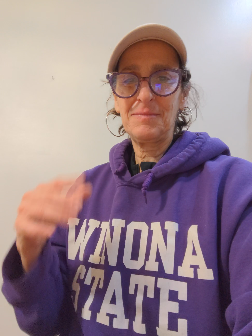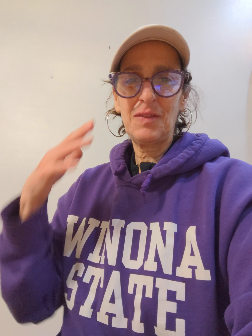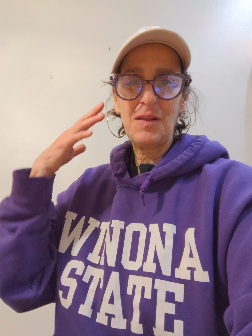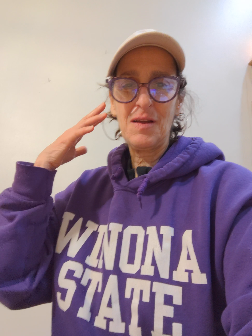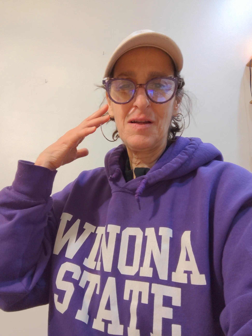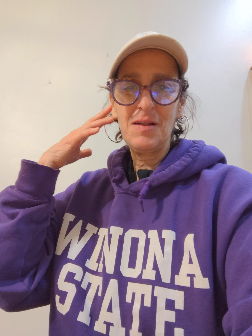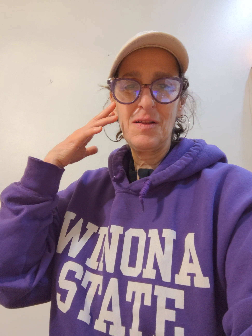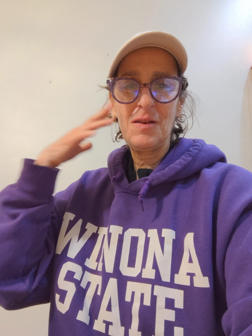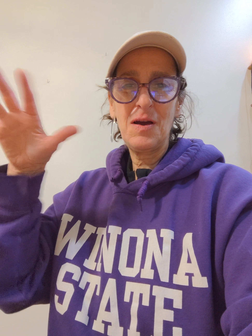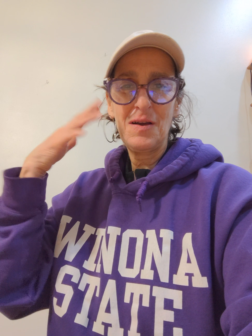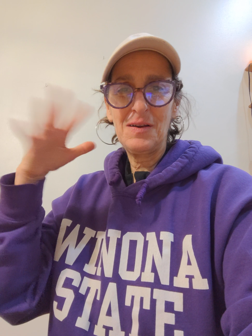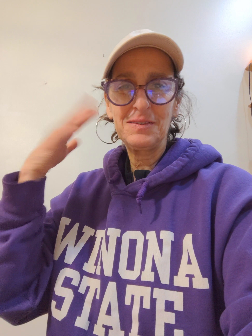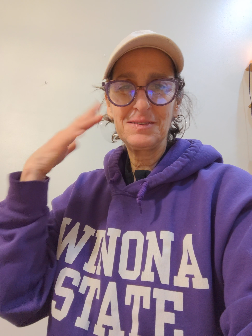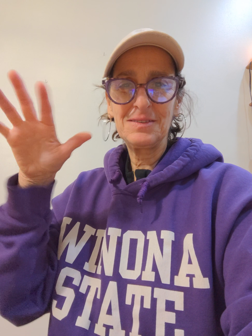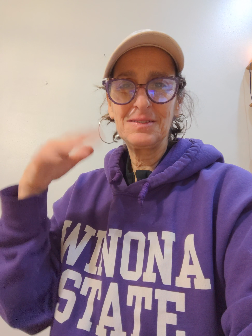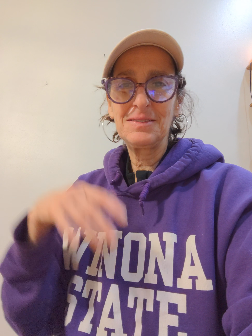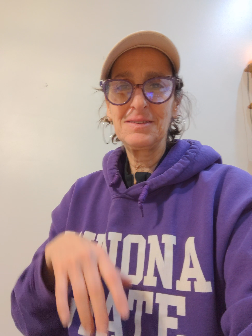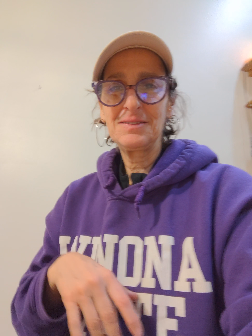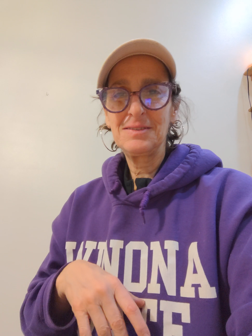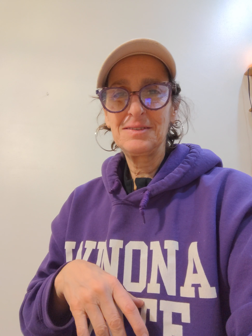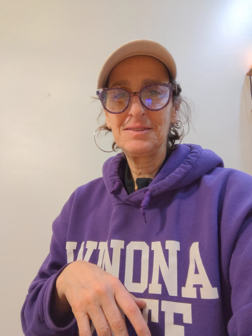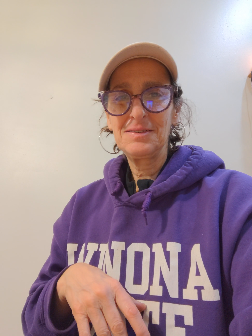noisy